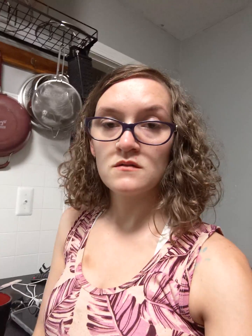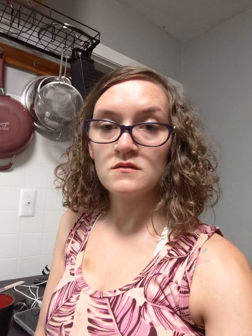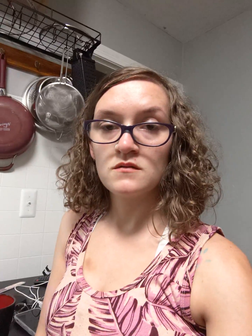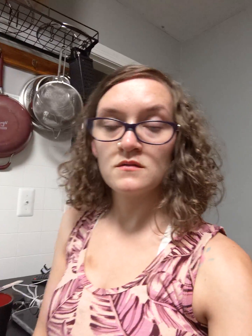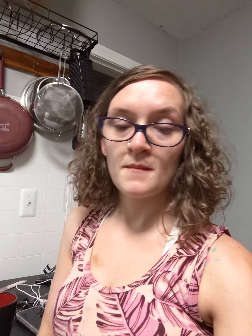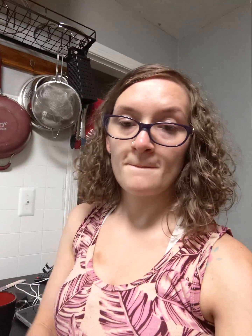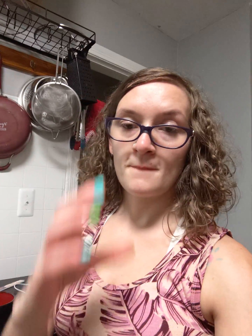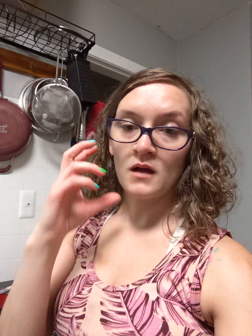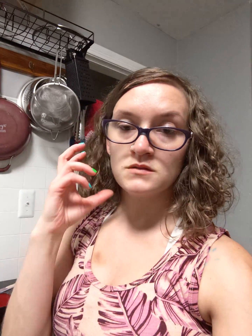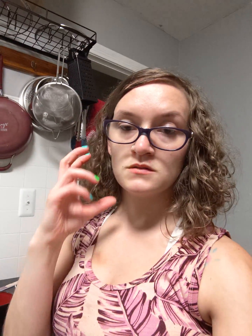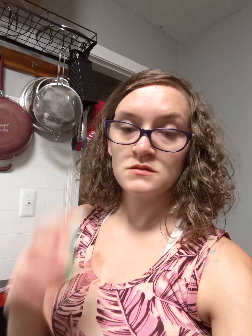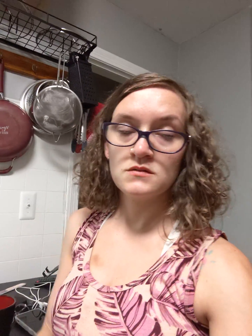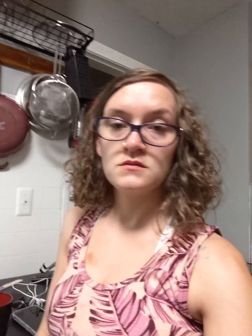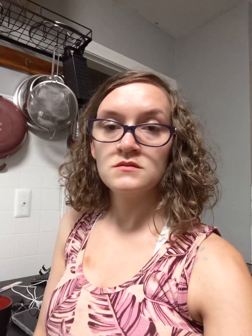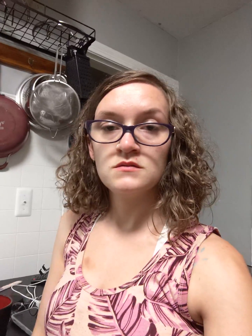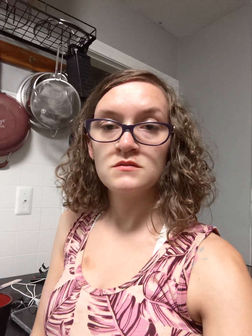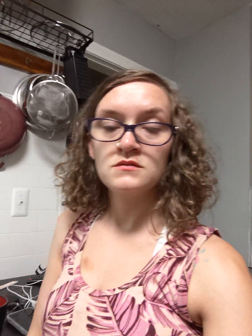bus